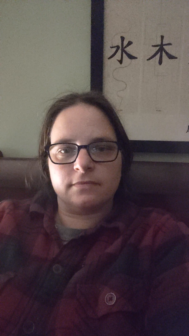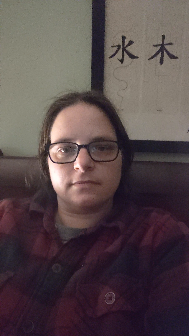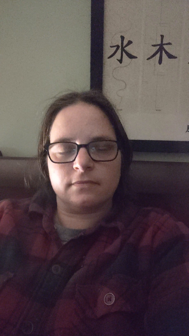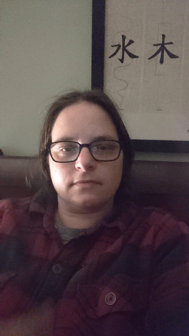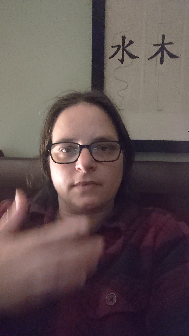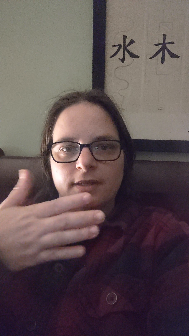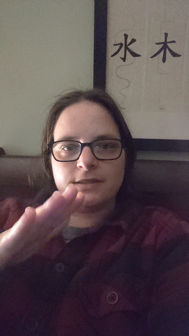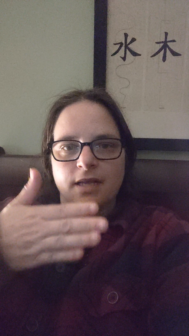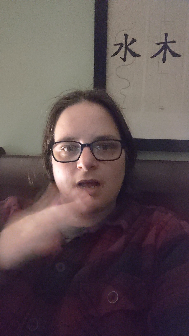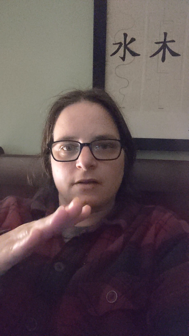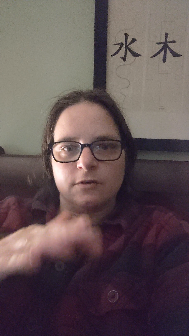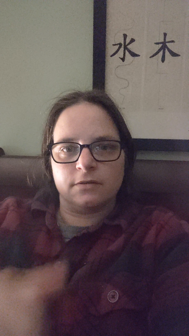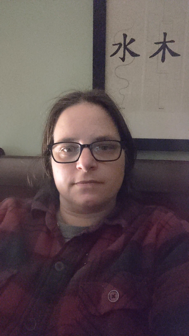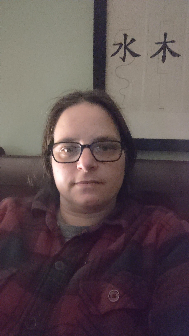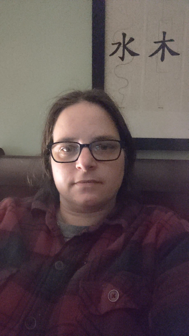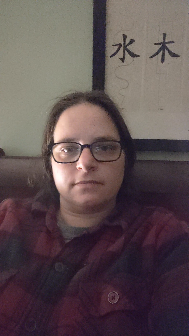share